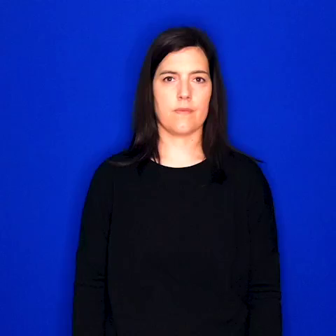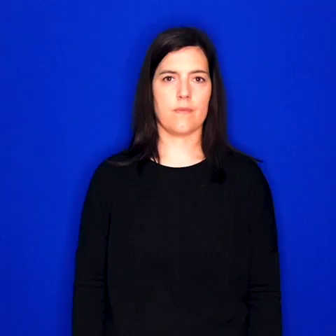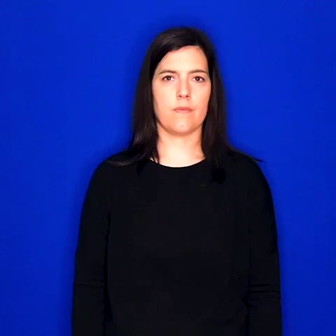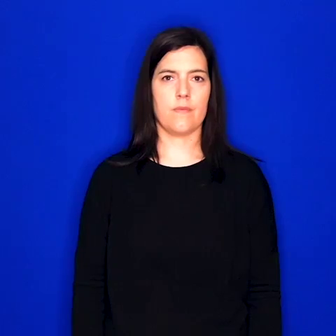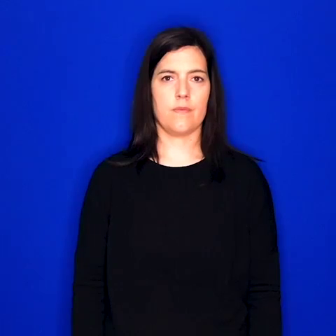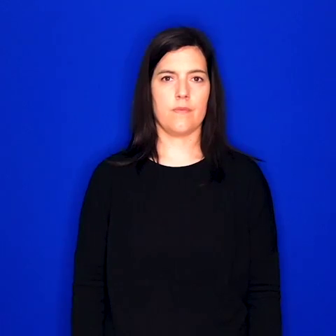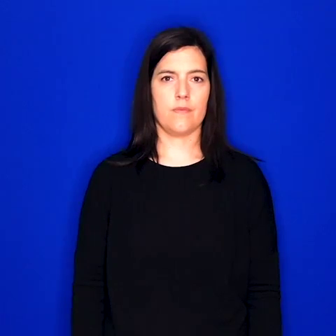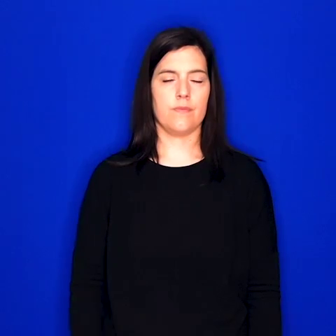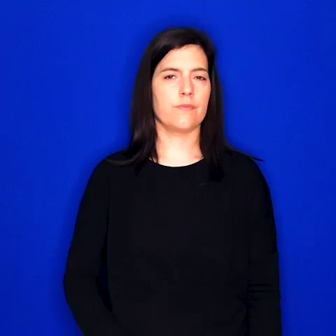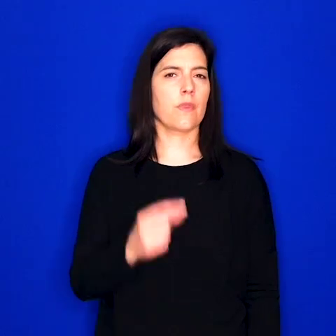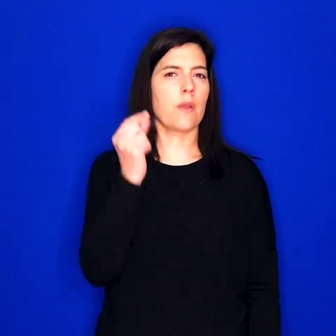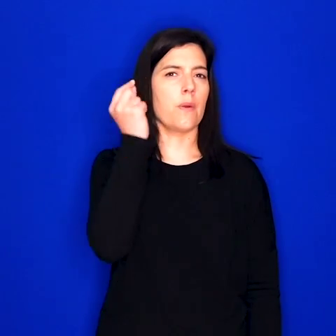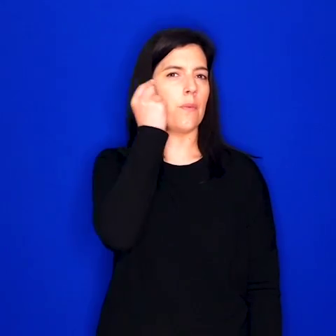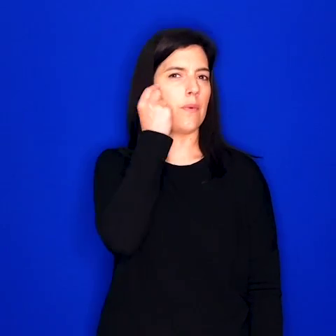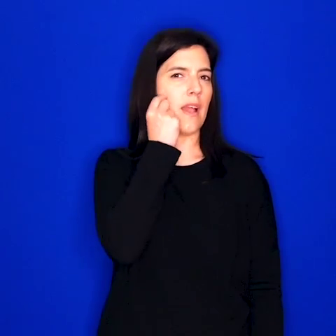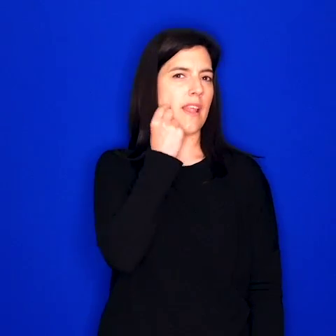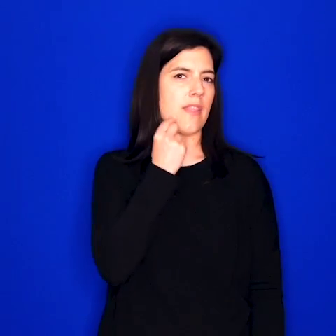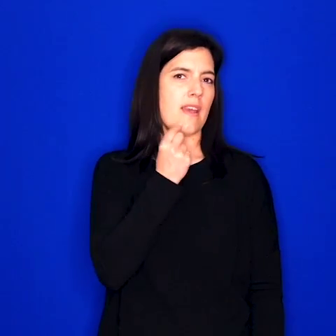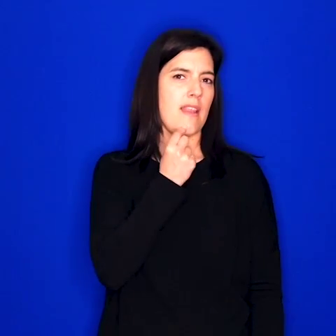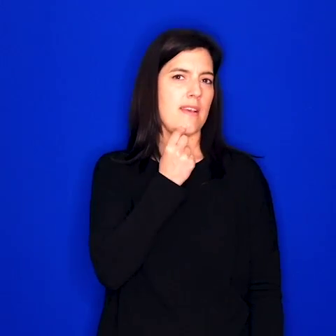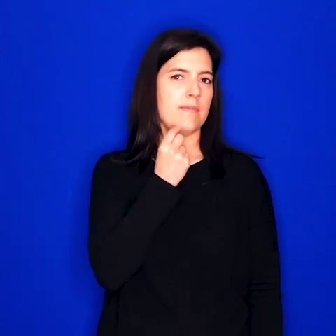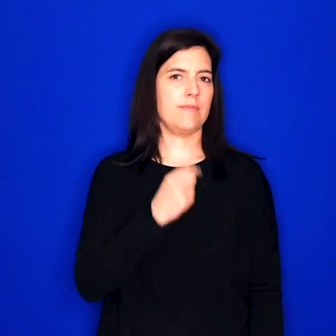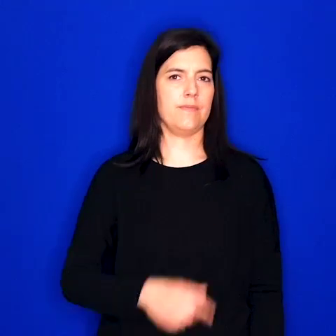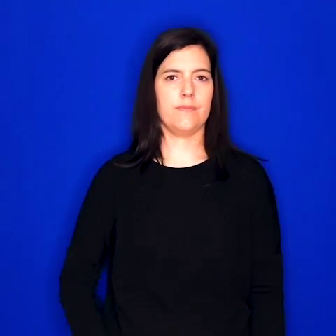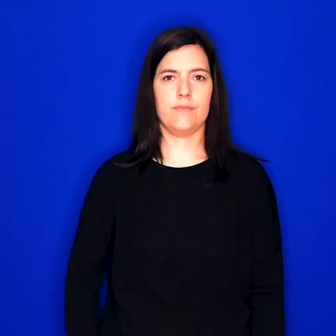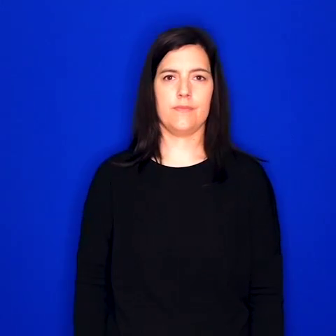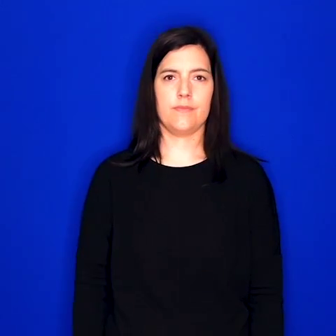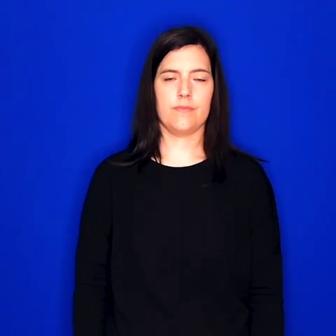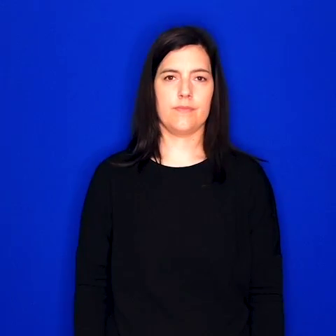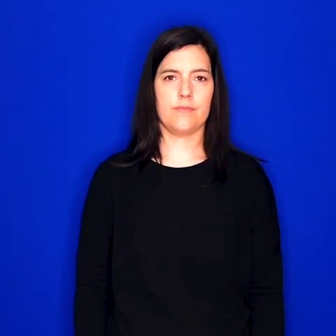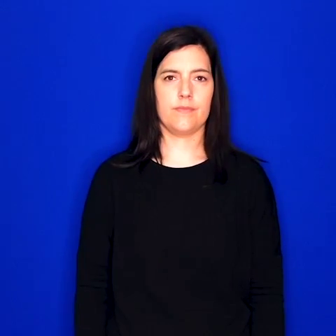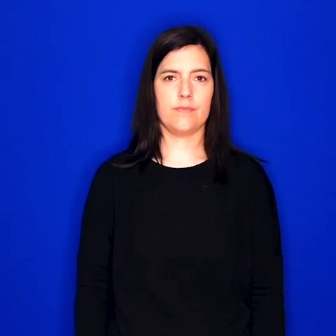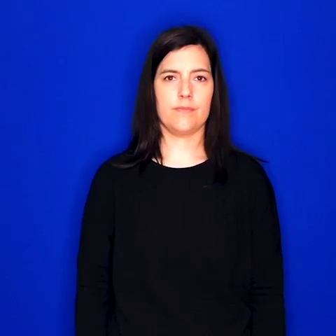varicela